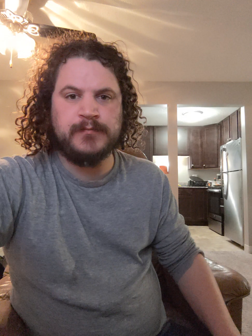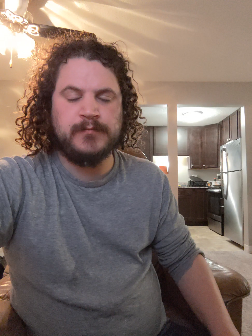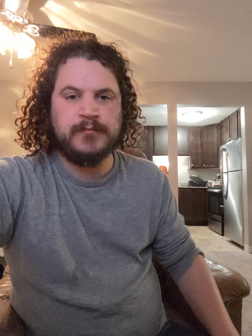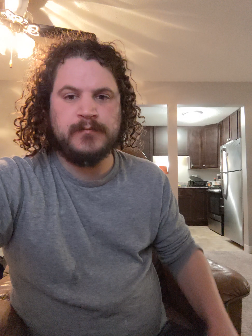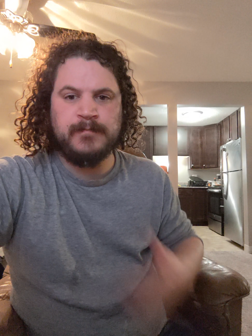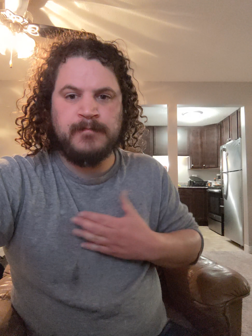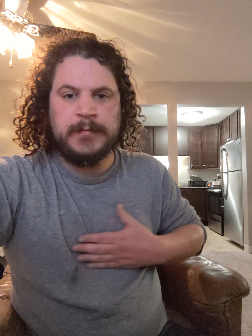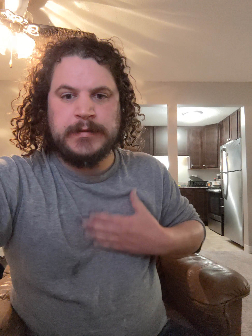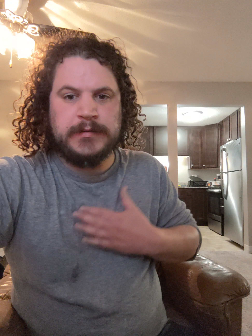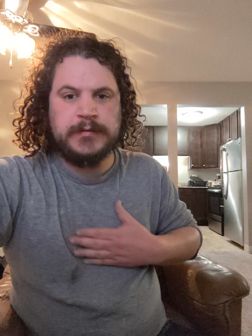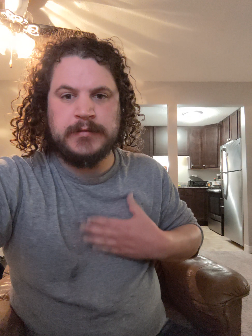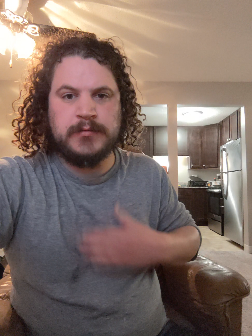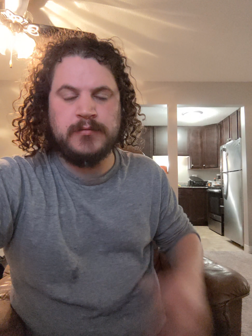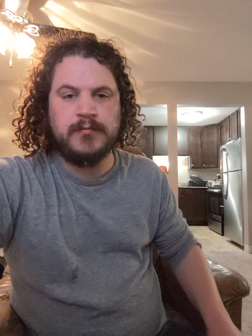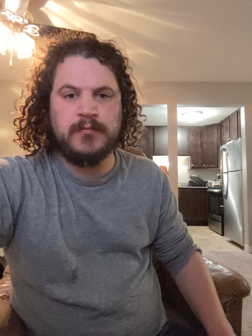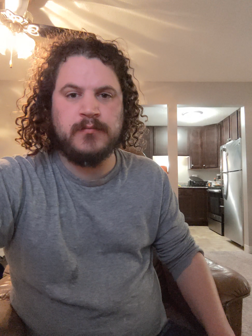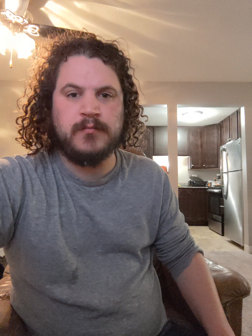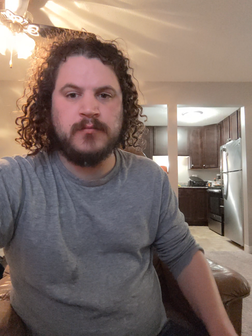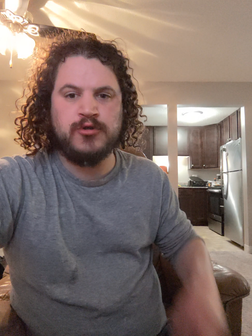please